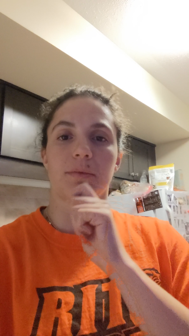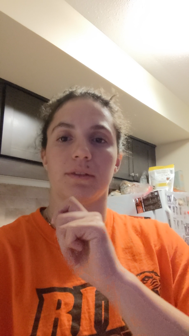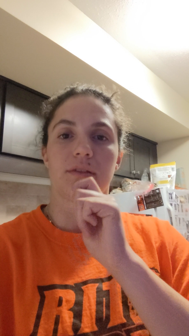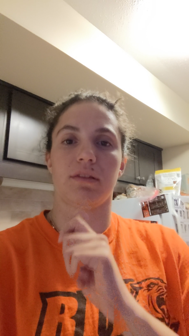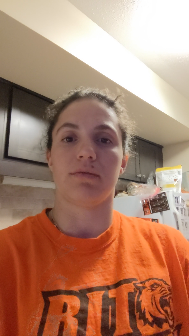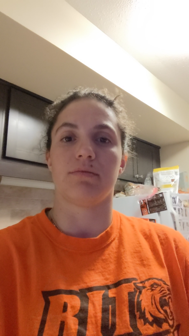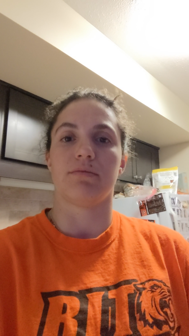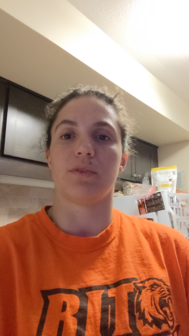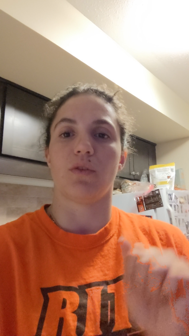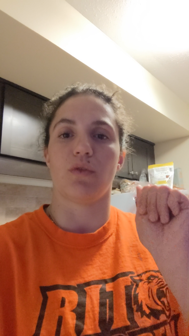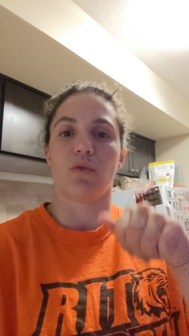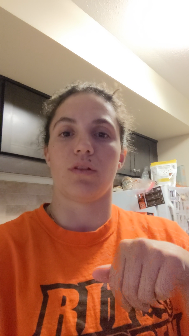could